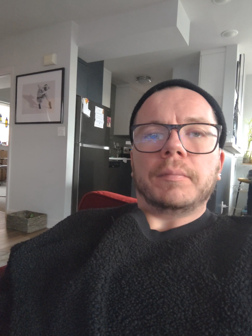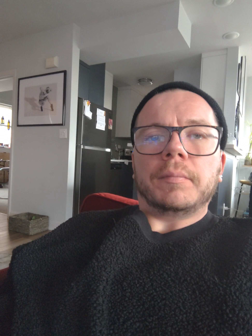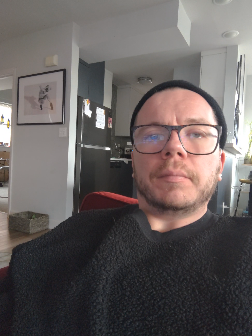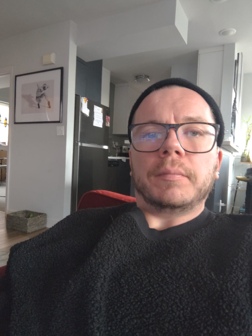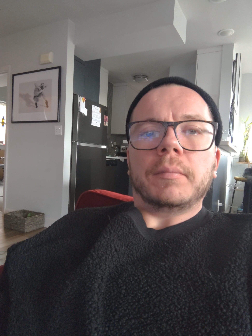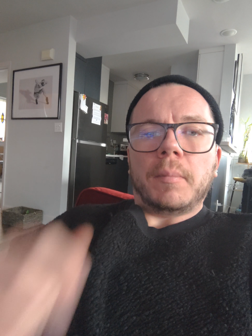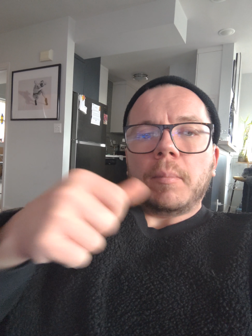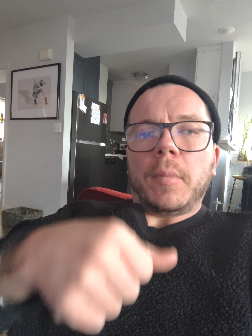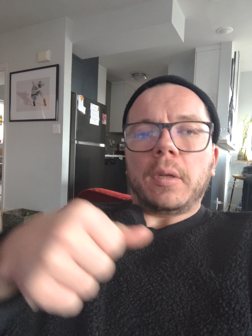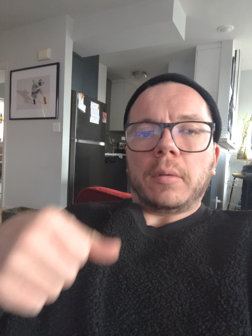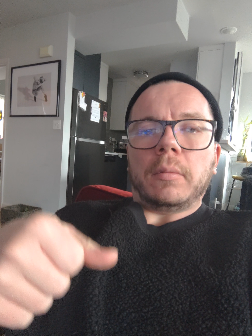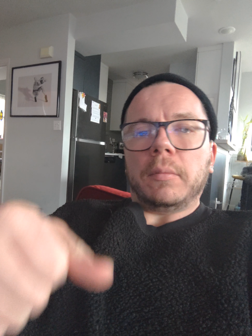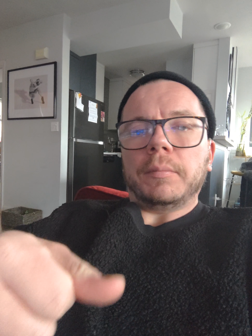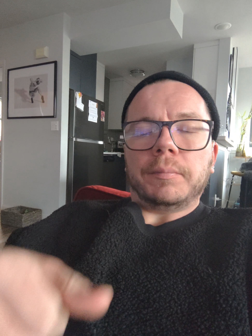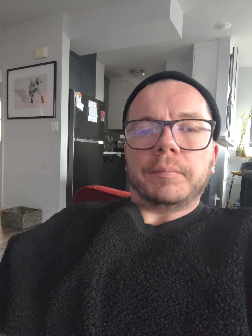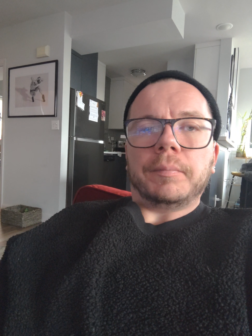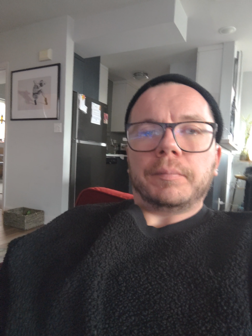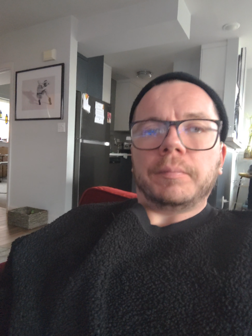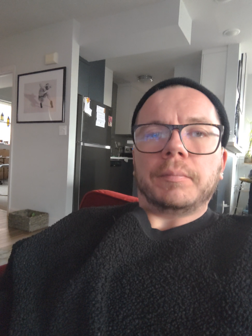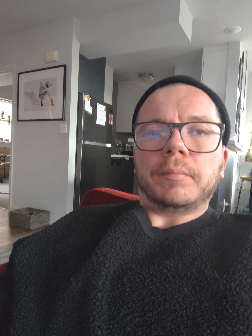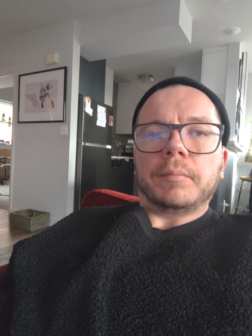puzzle